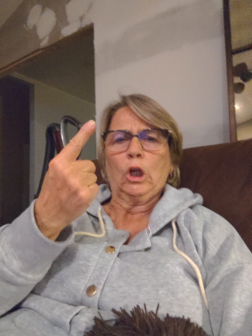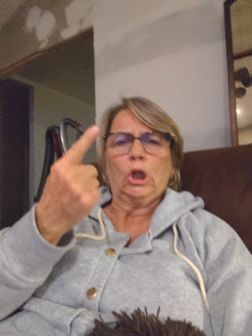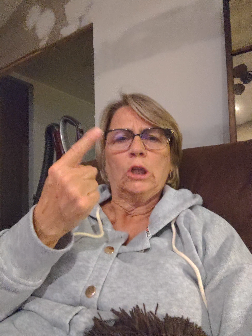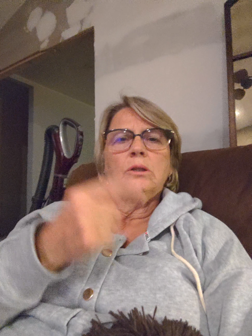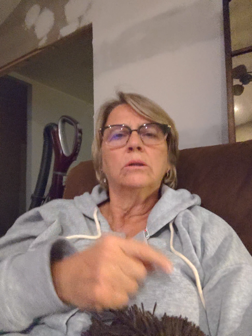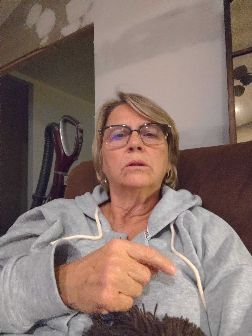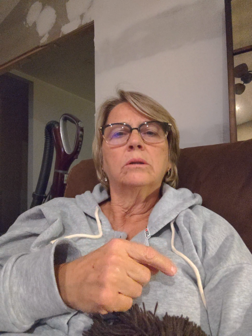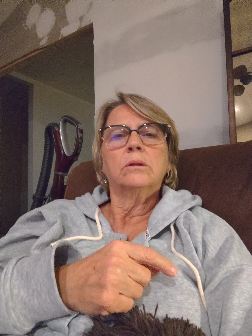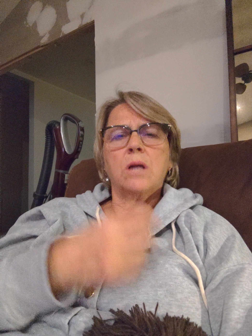first